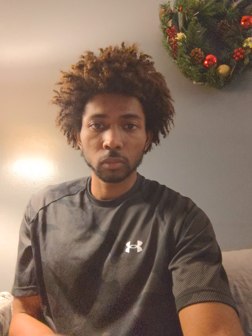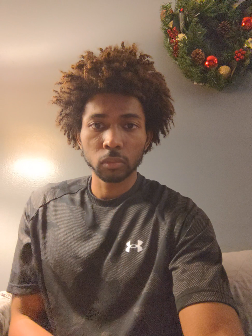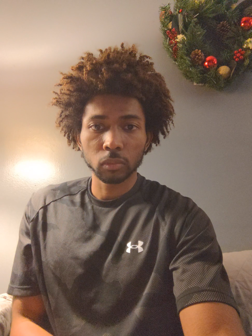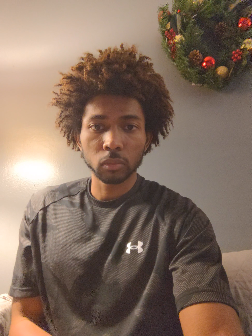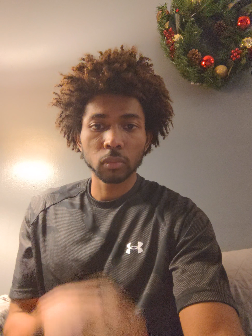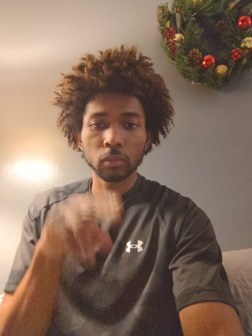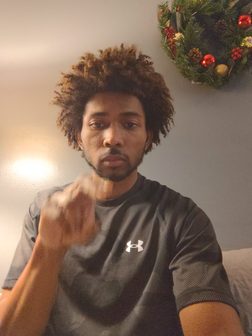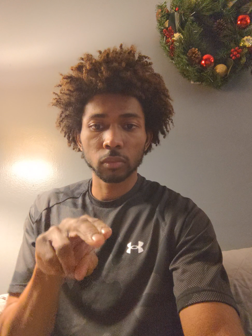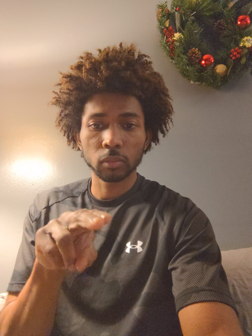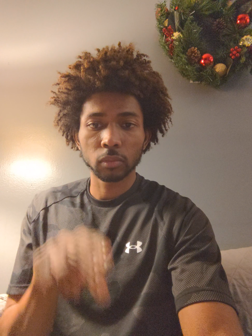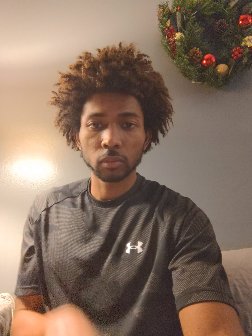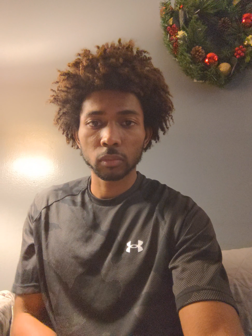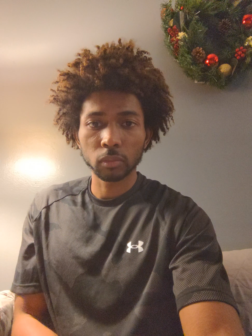chair